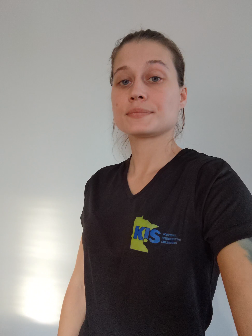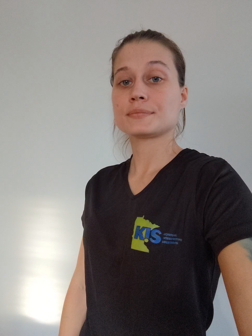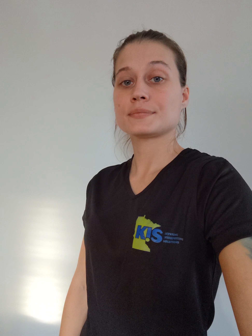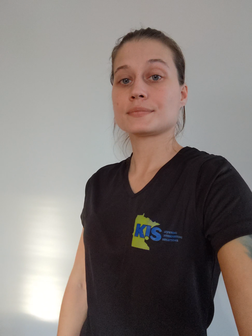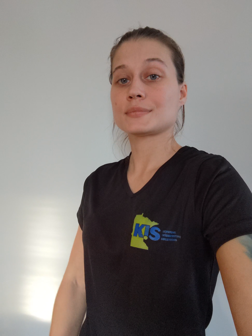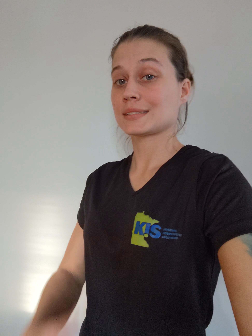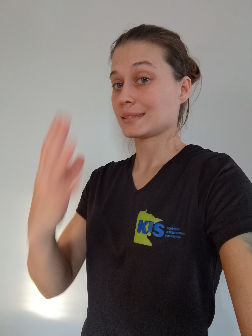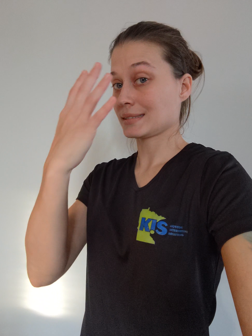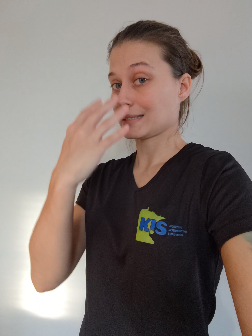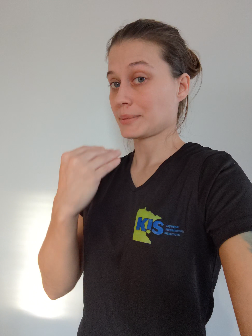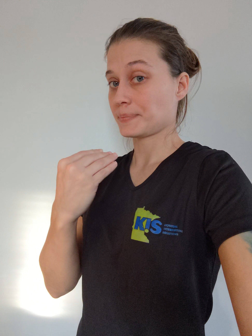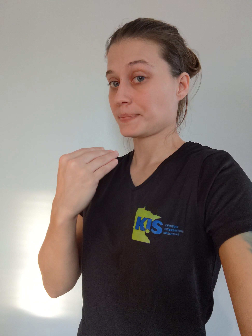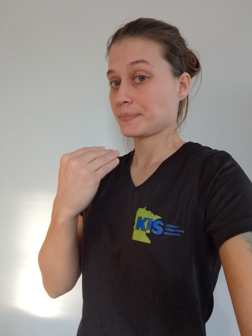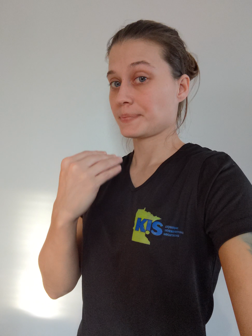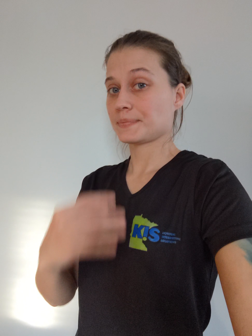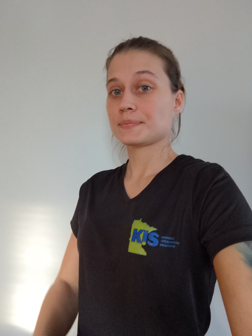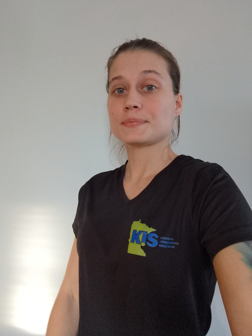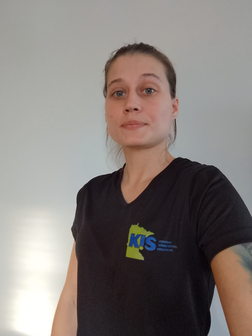sleep